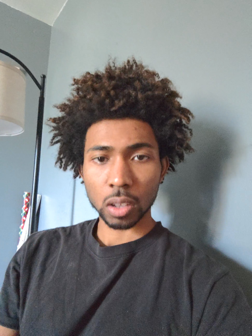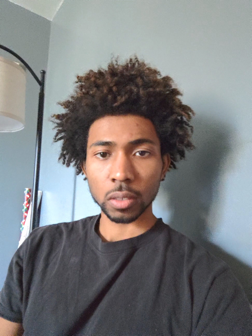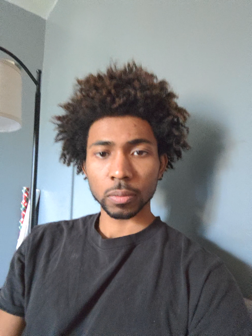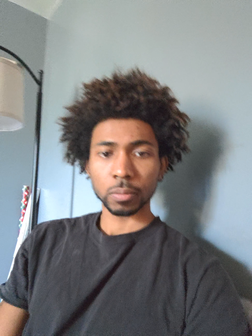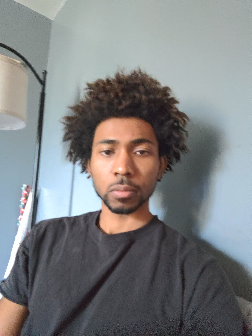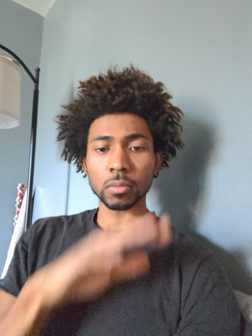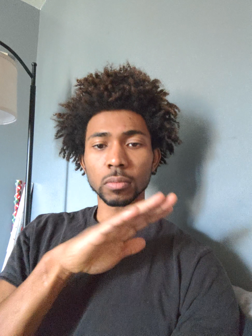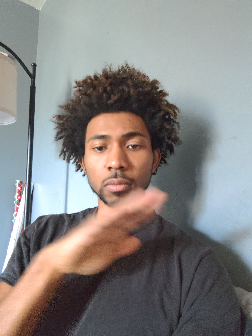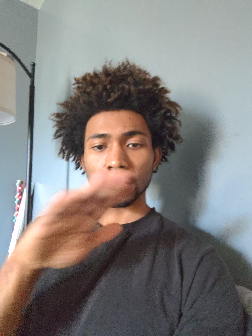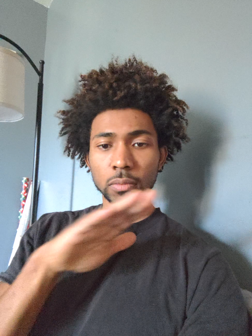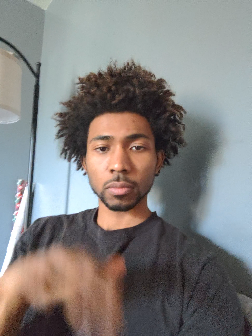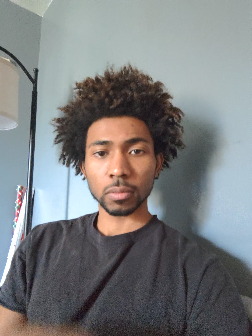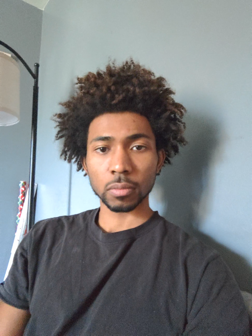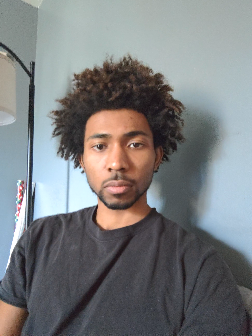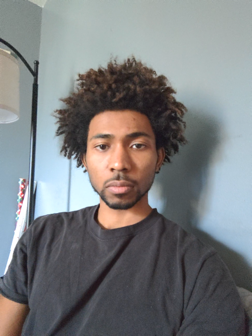clean